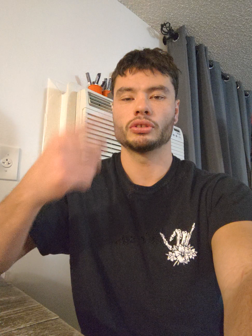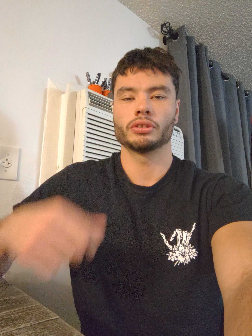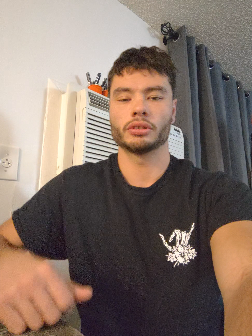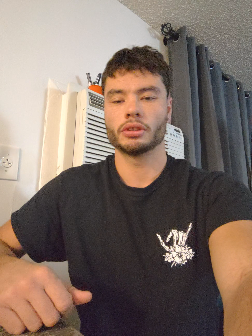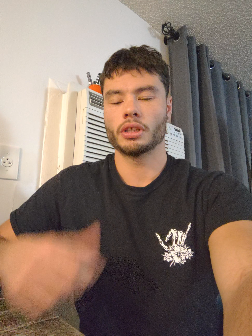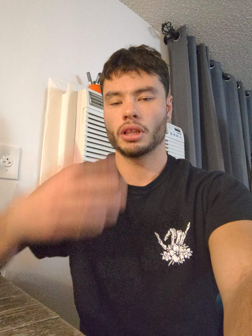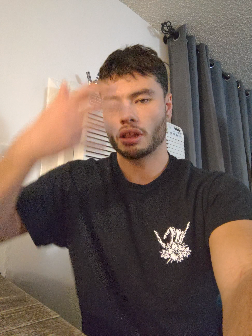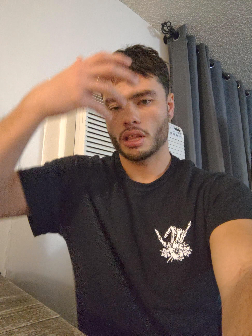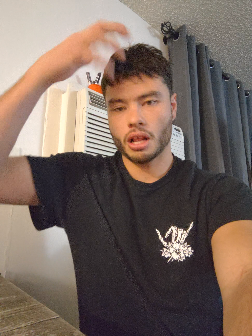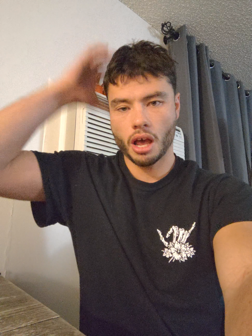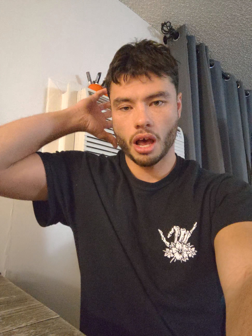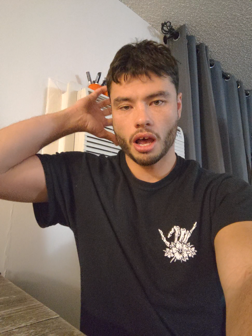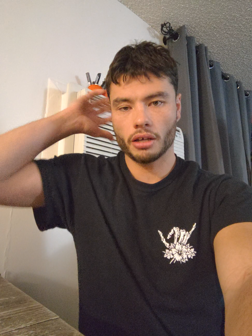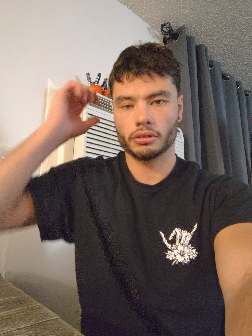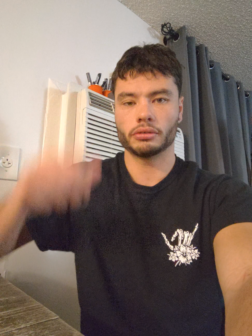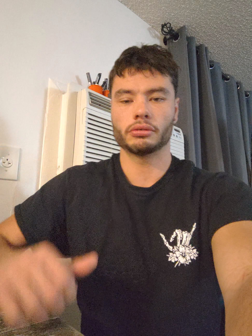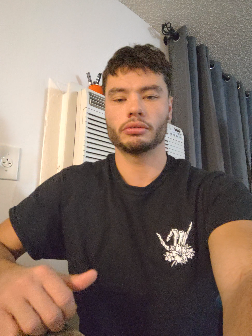lion